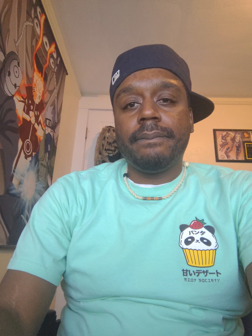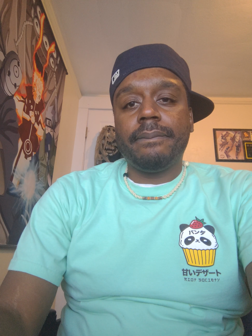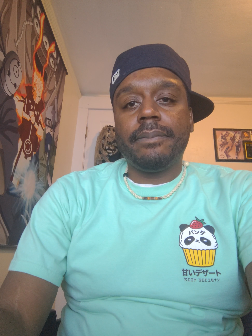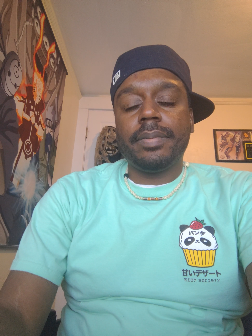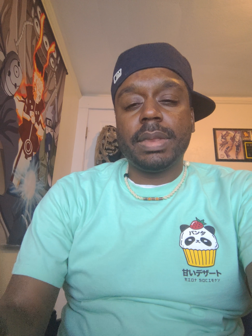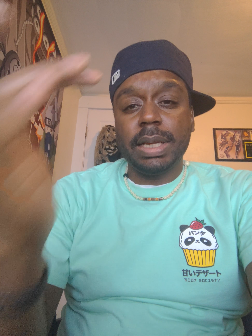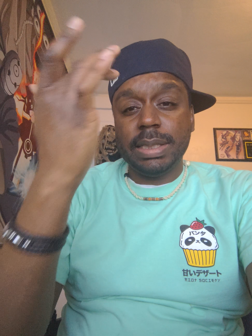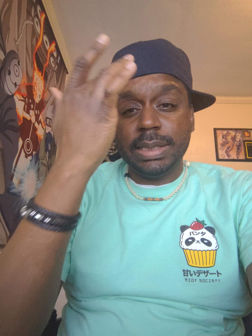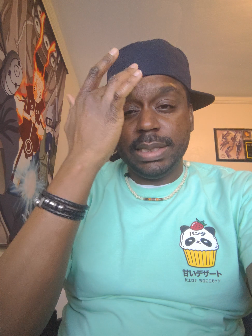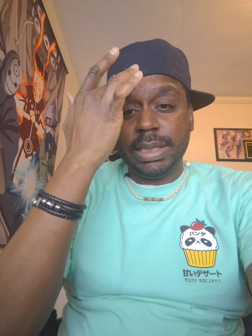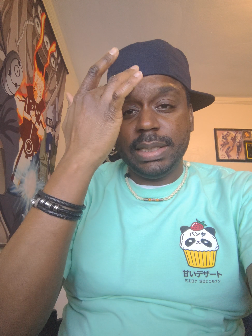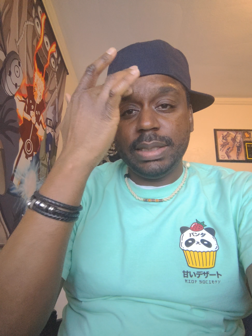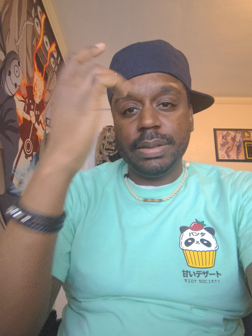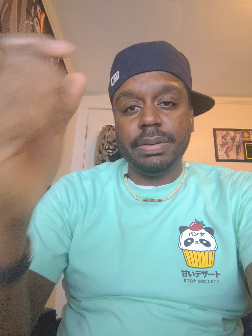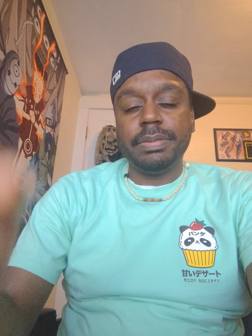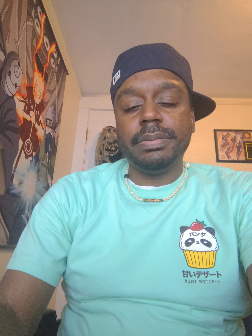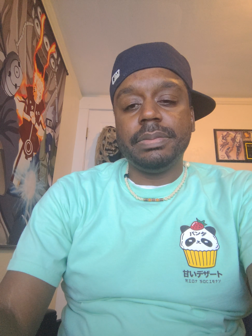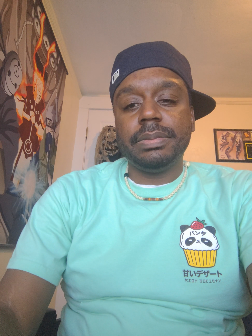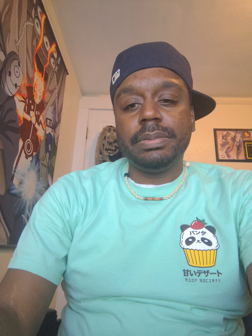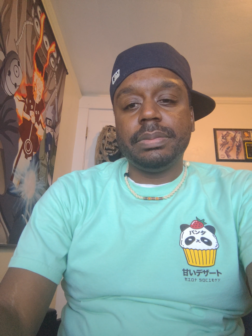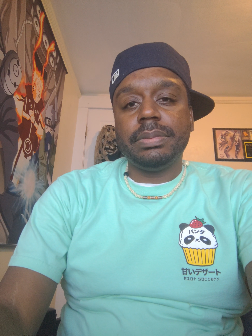sick